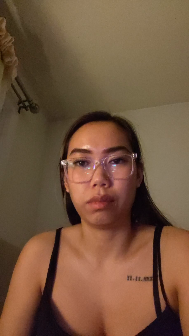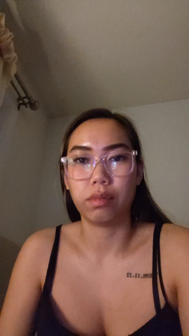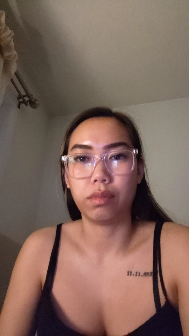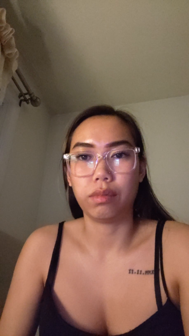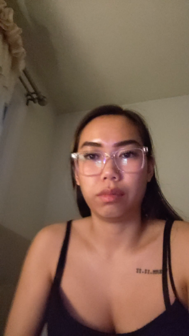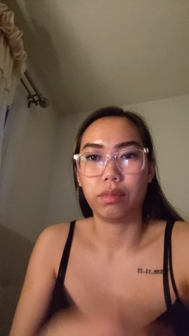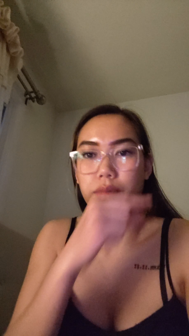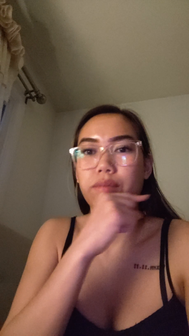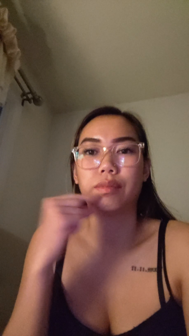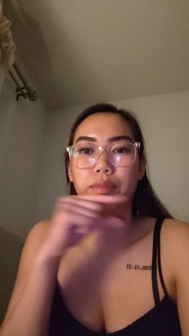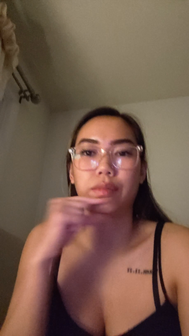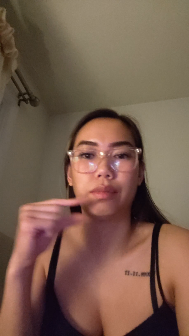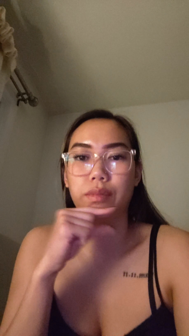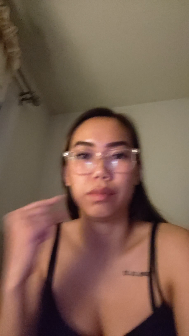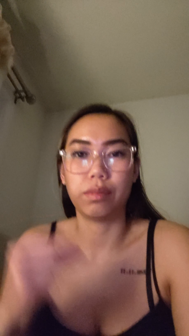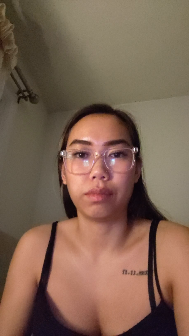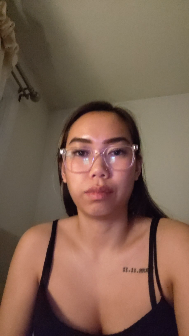glue